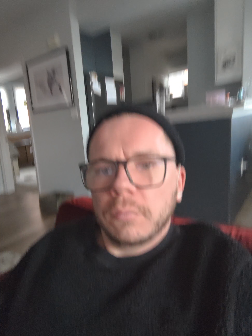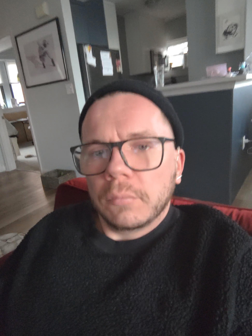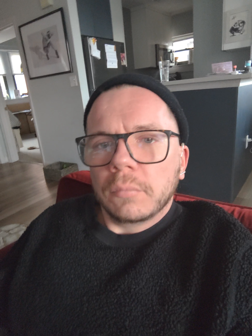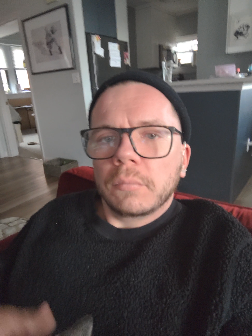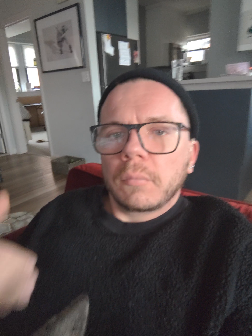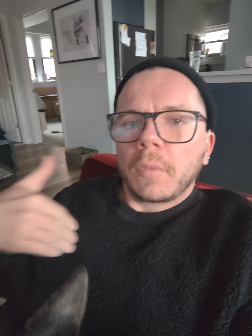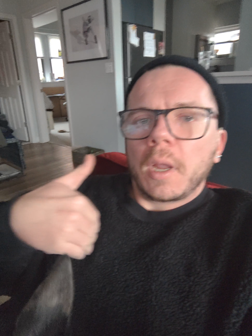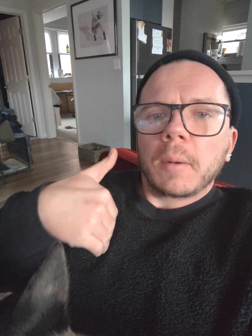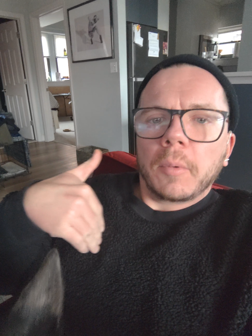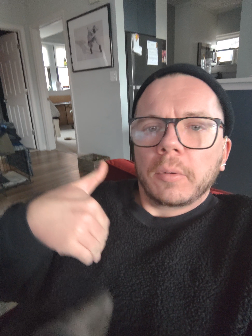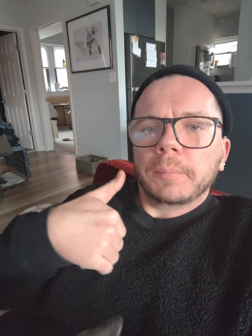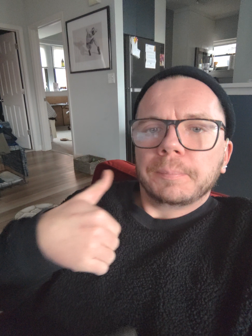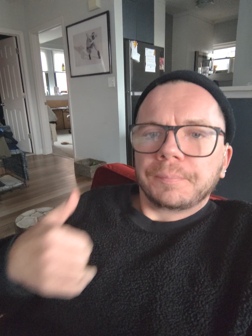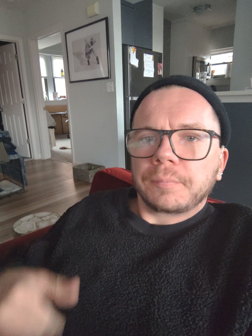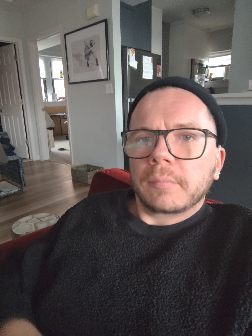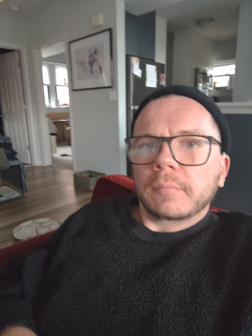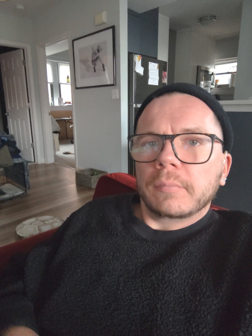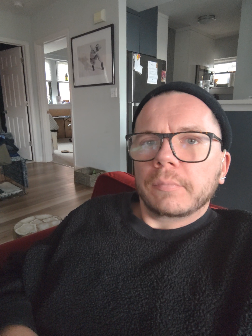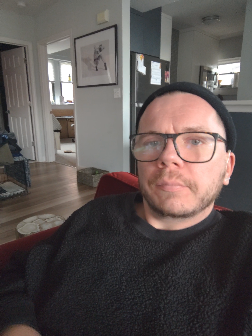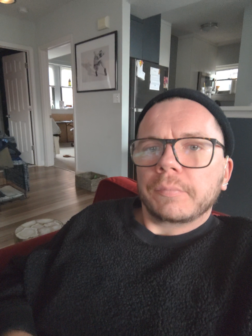animal